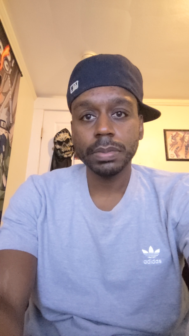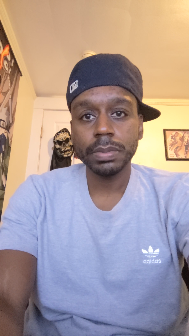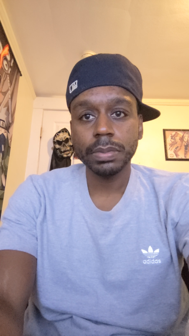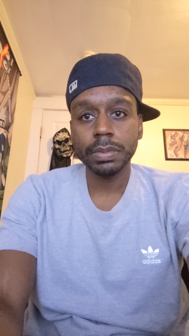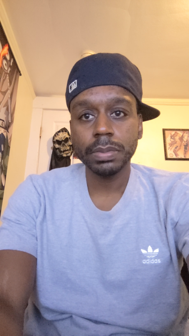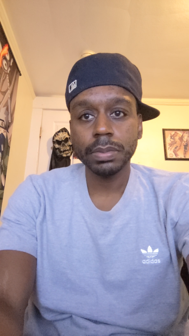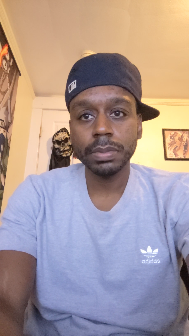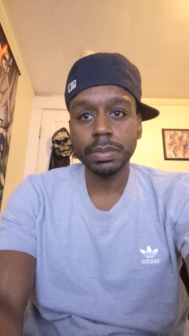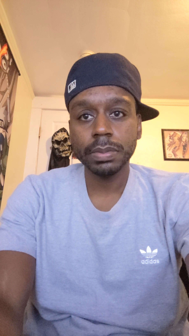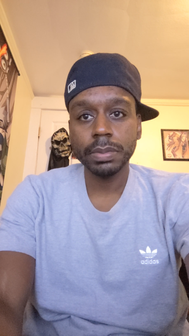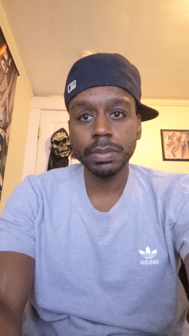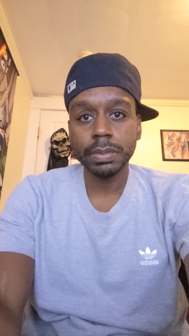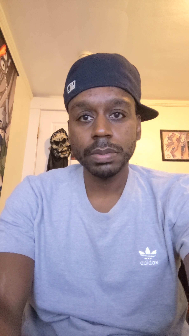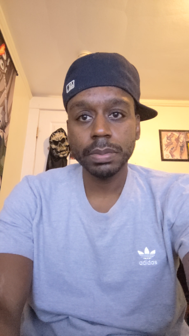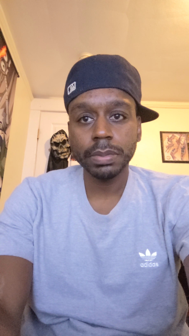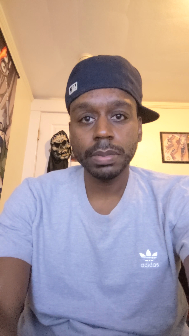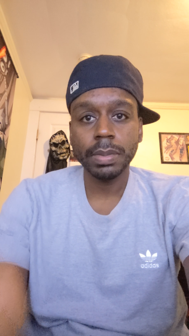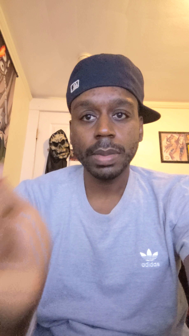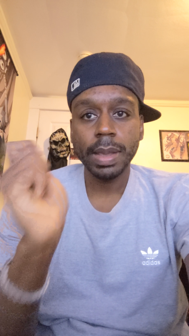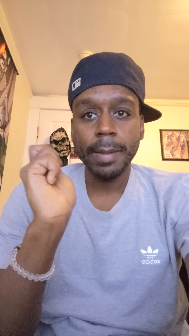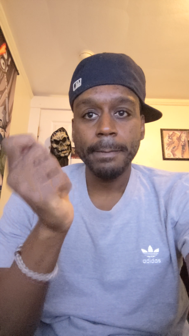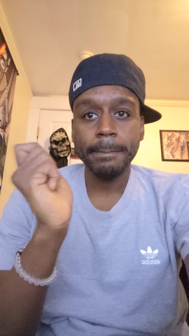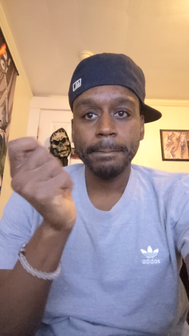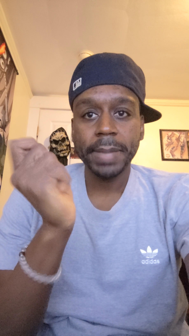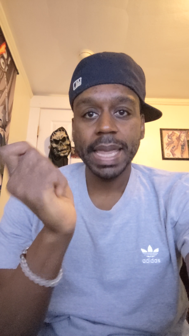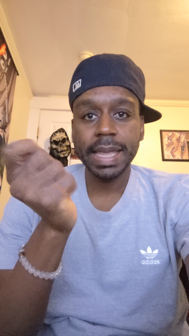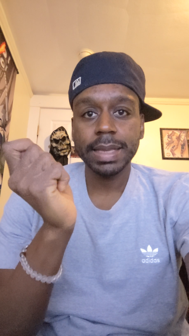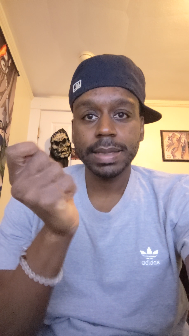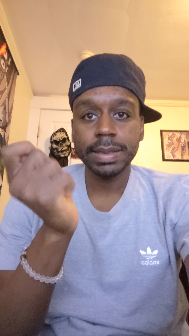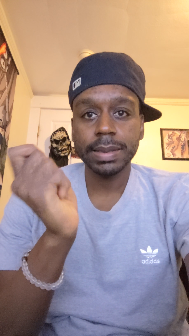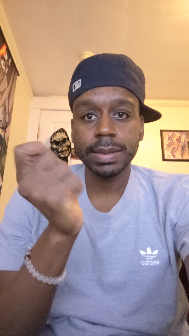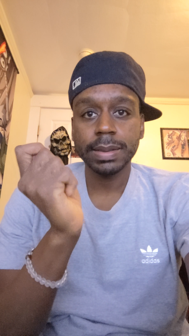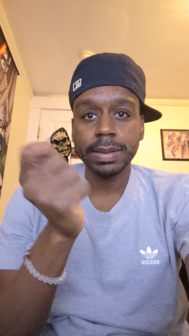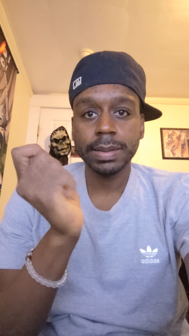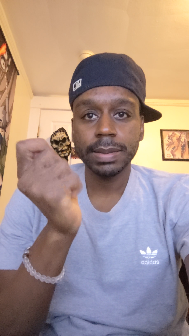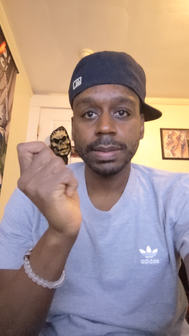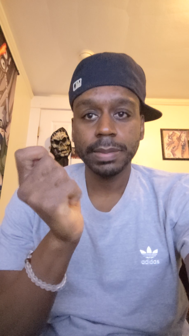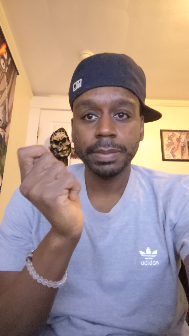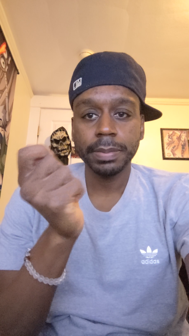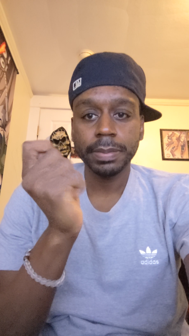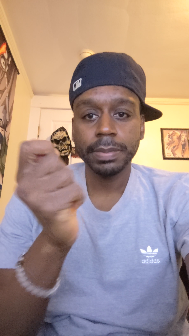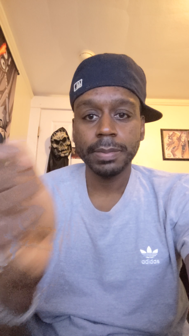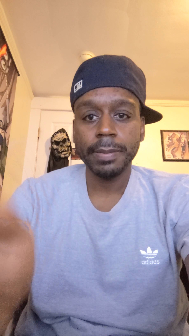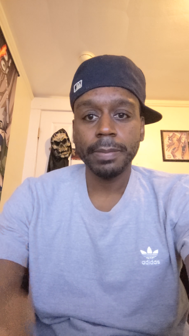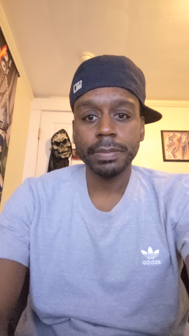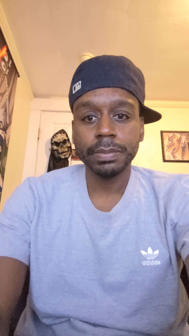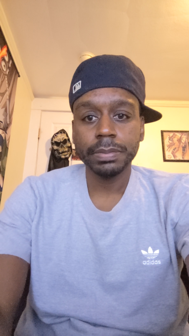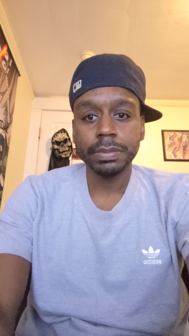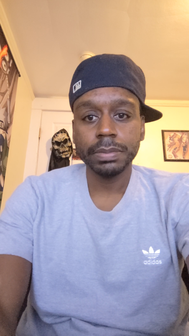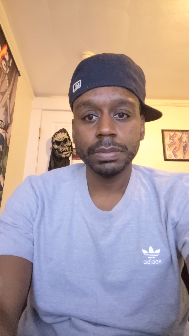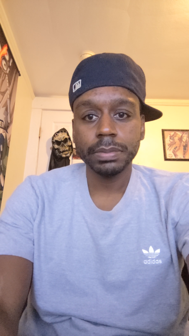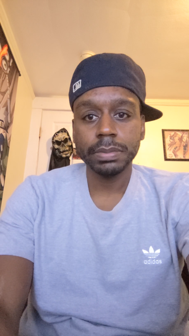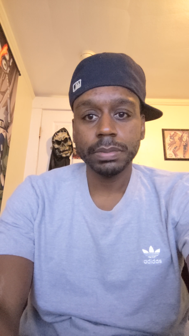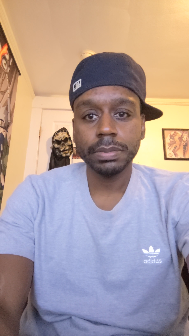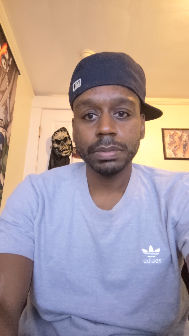bat